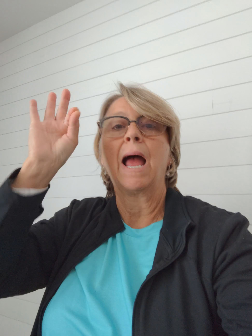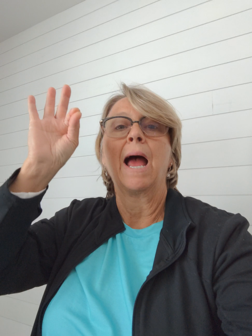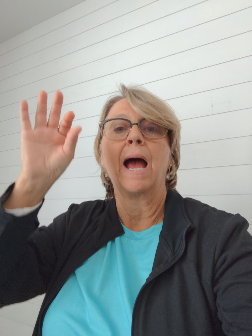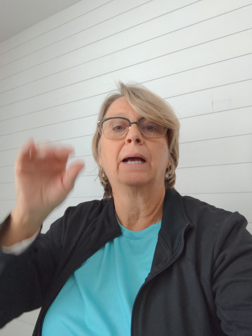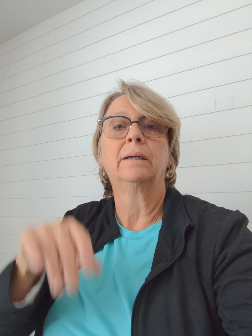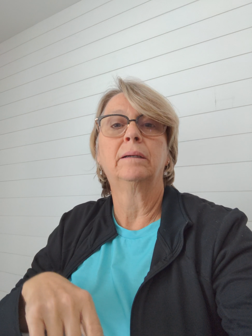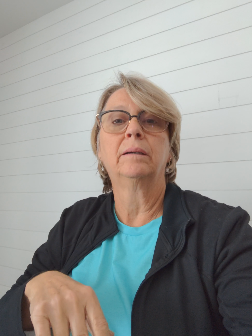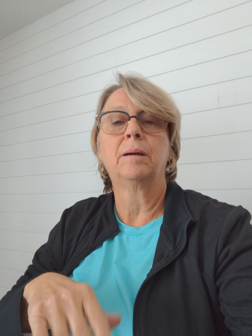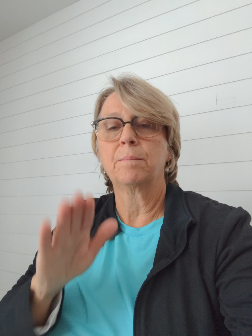find